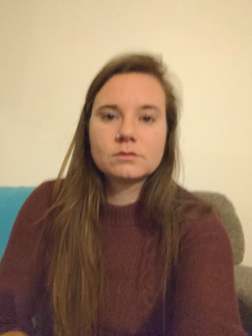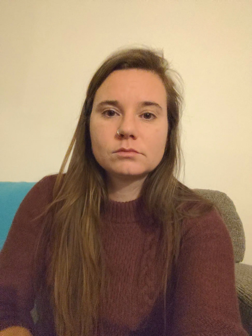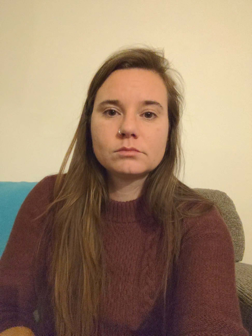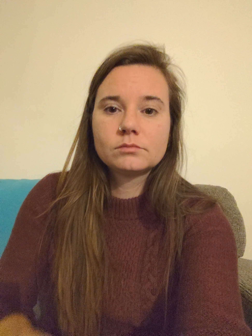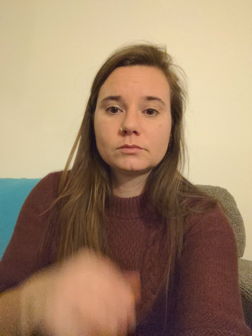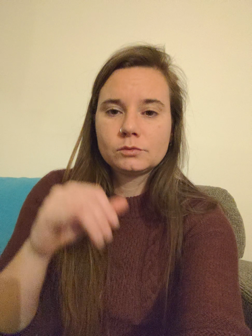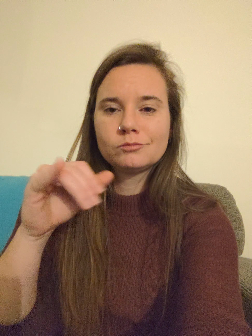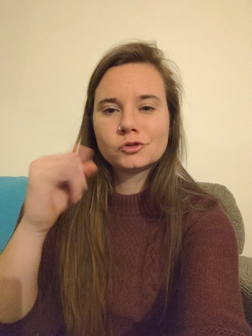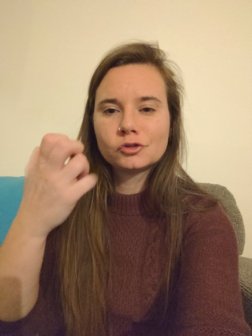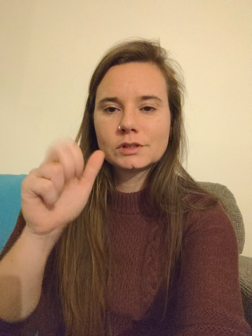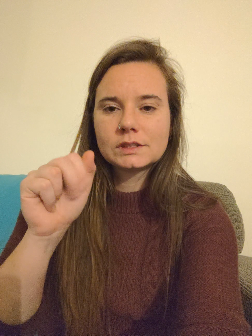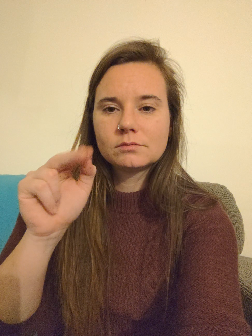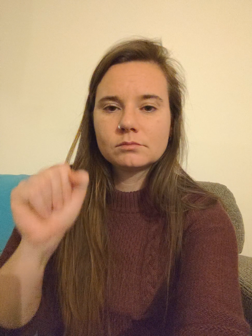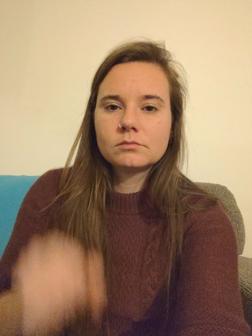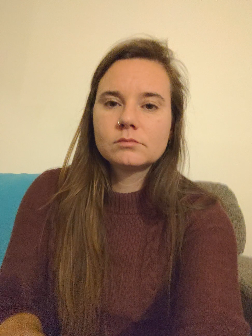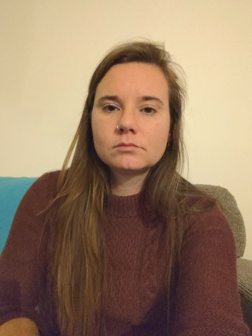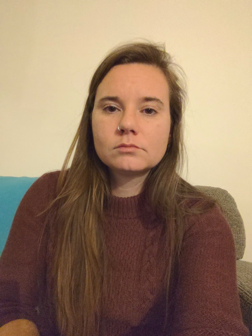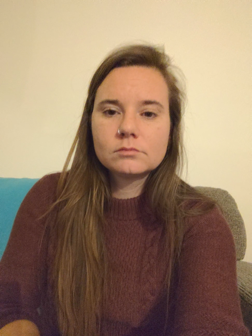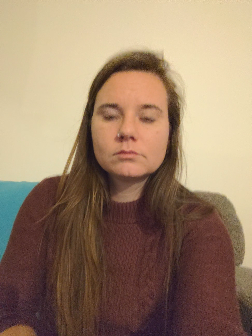jeans